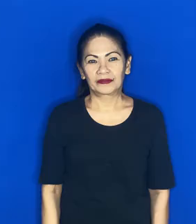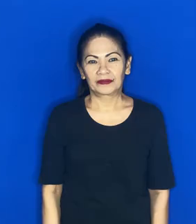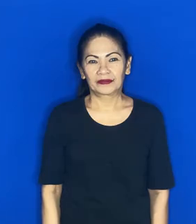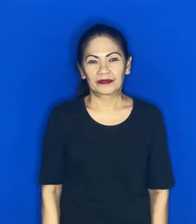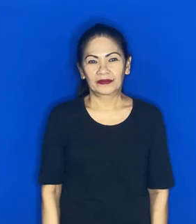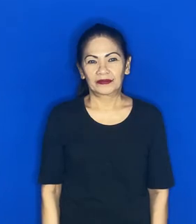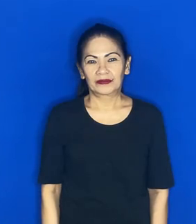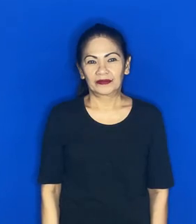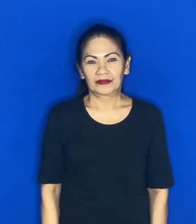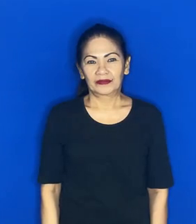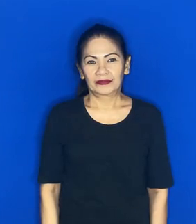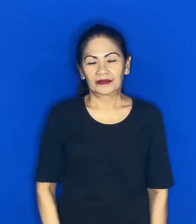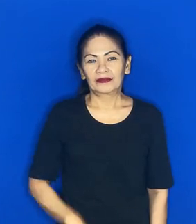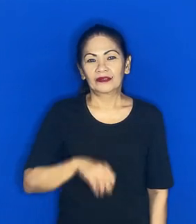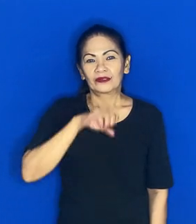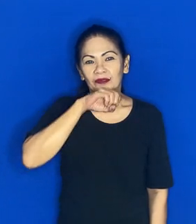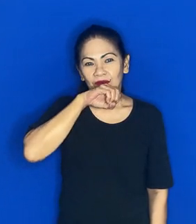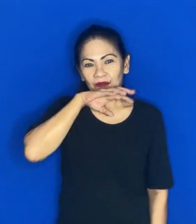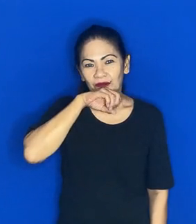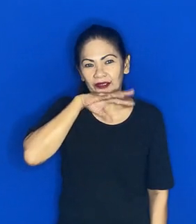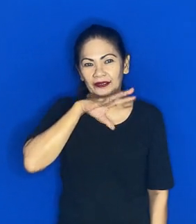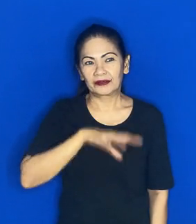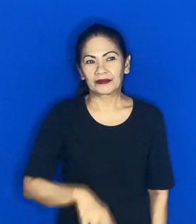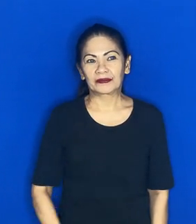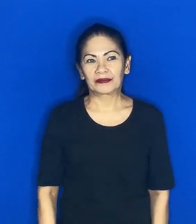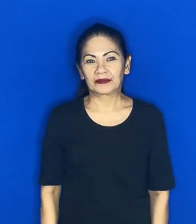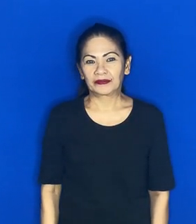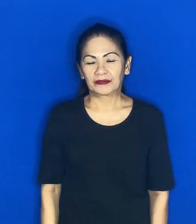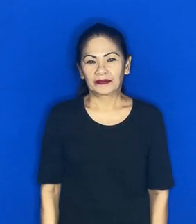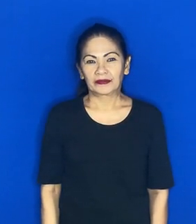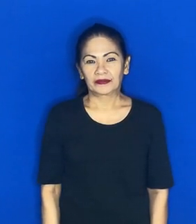grandmother